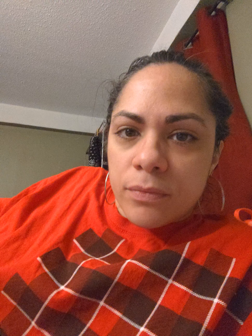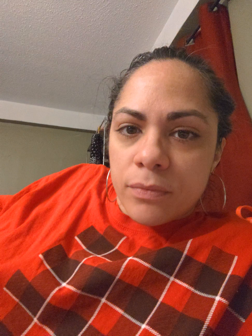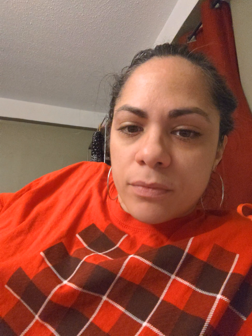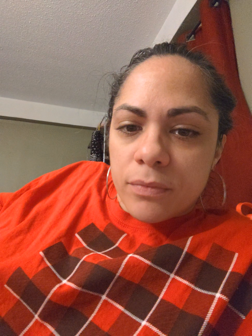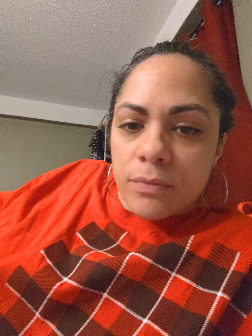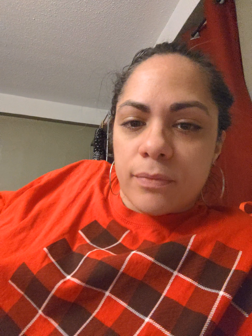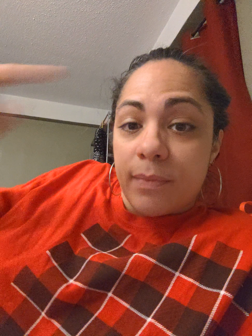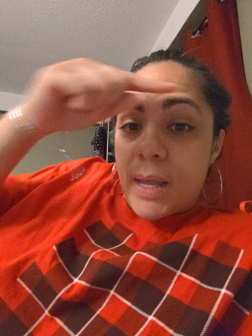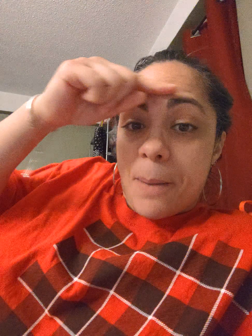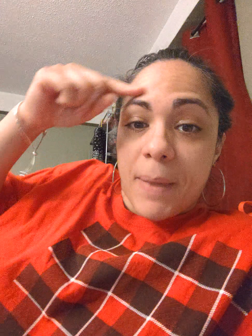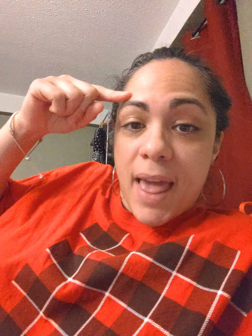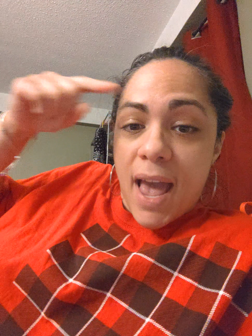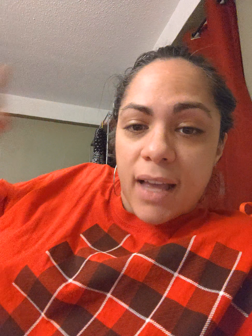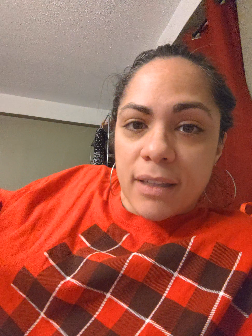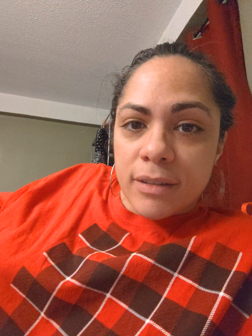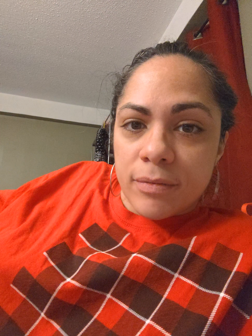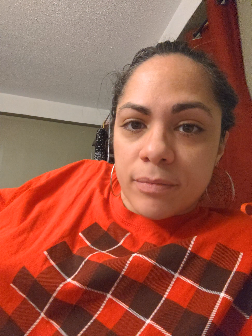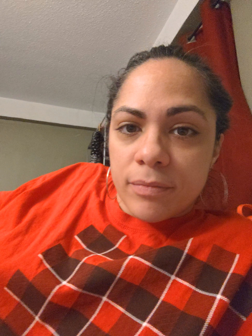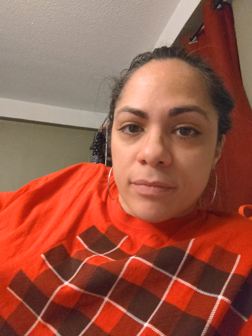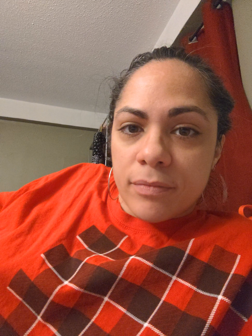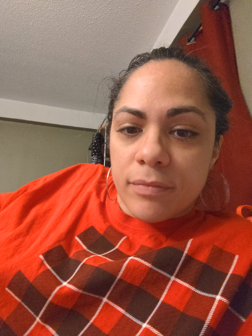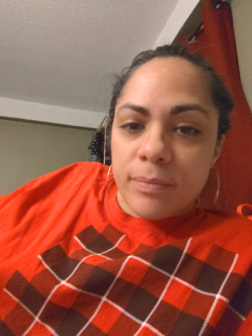black